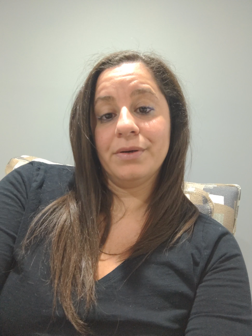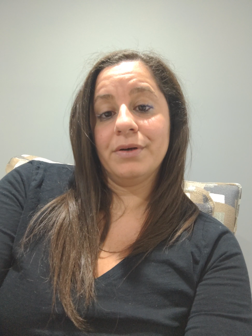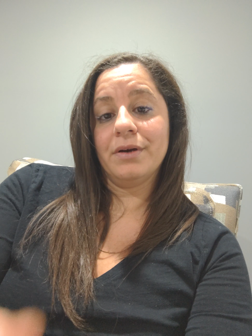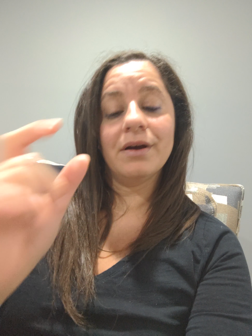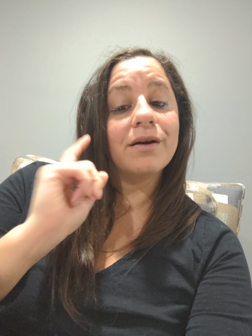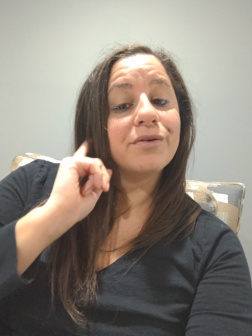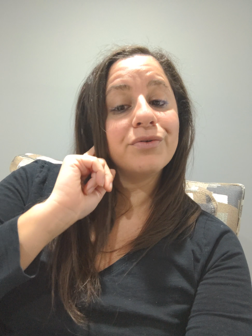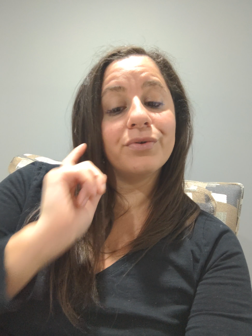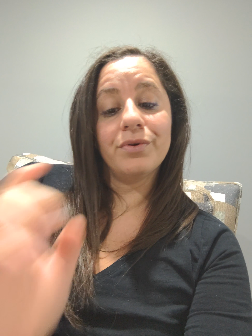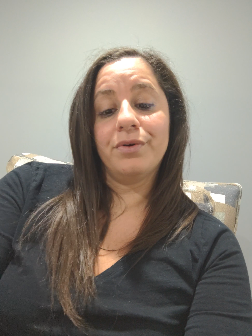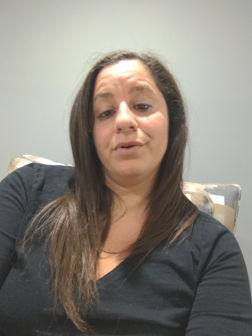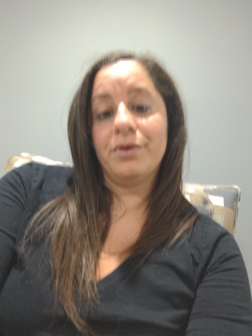ear